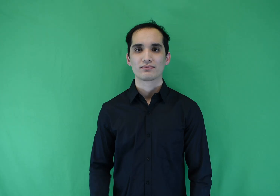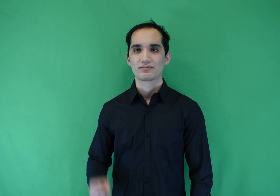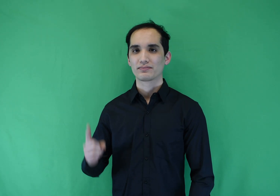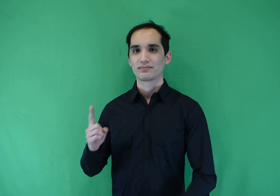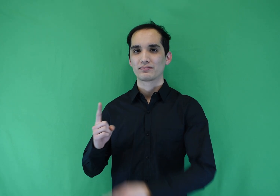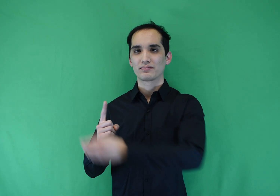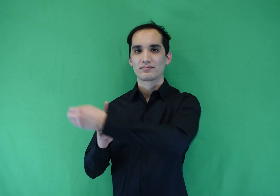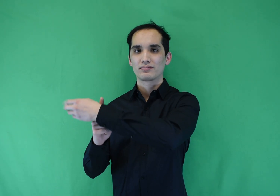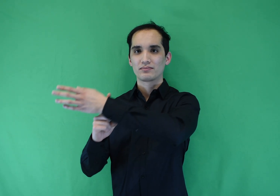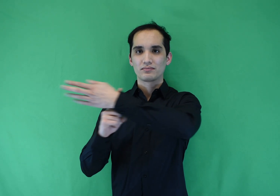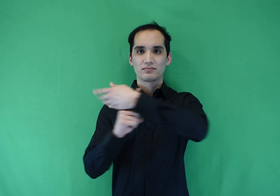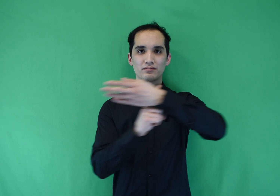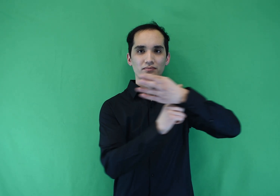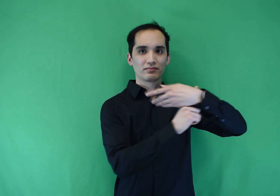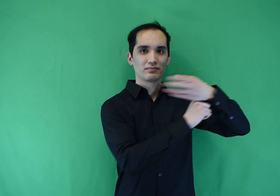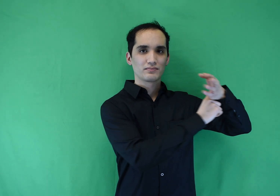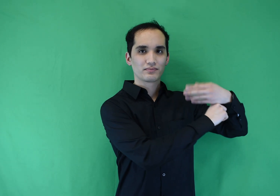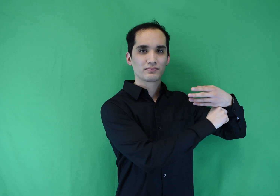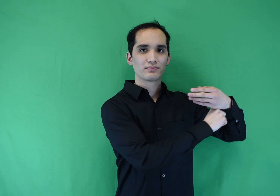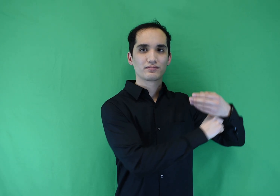ambulancia